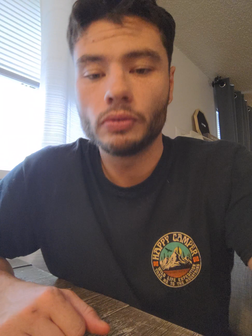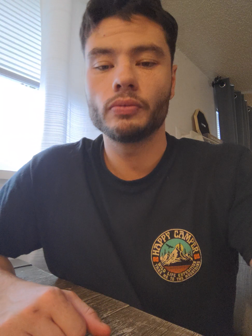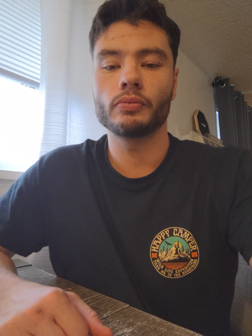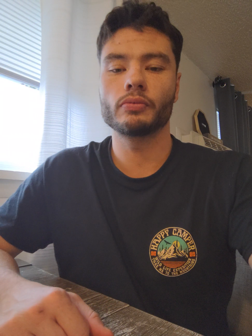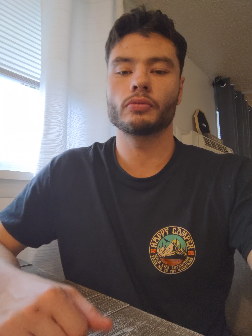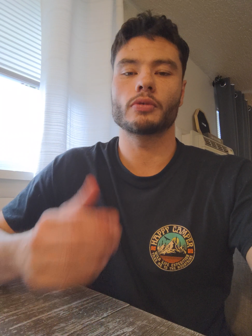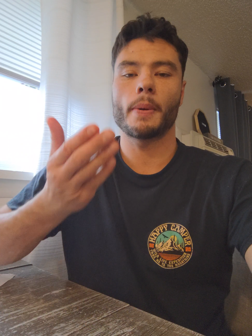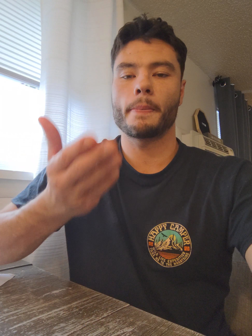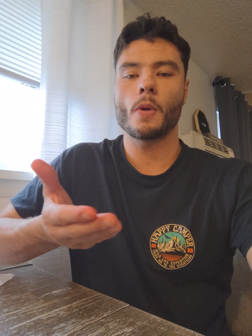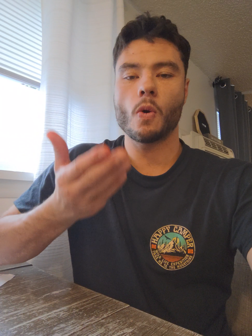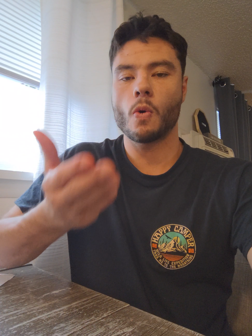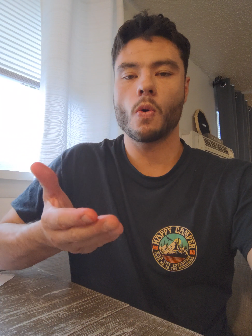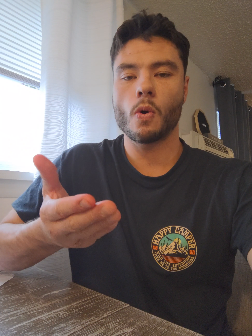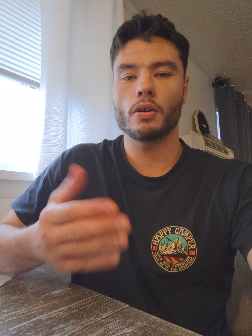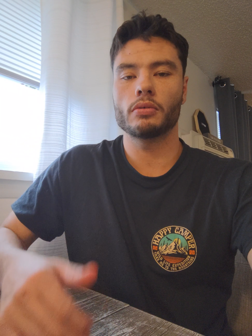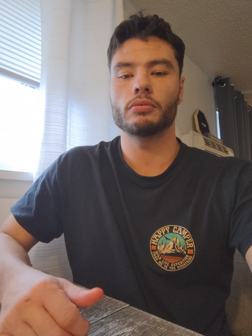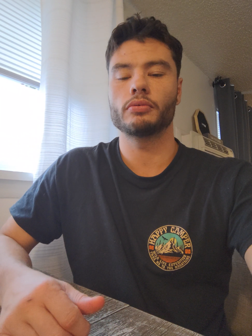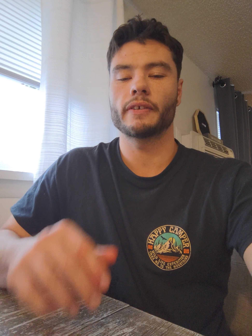boat